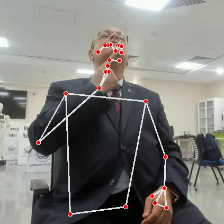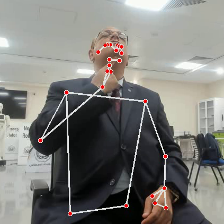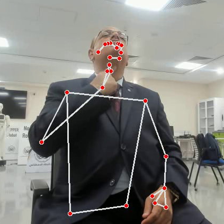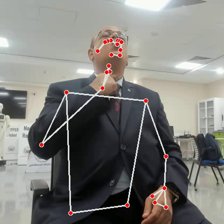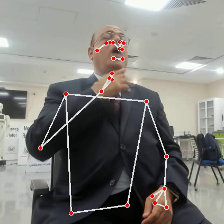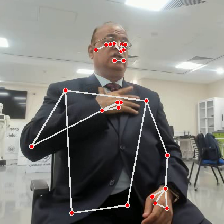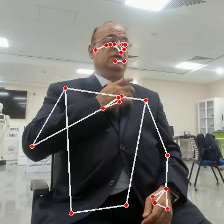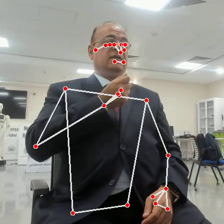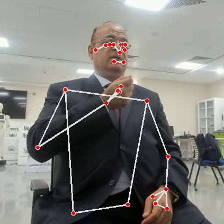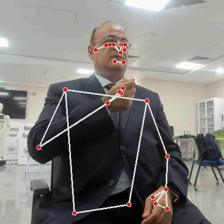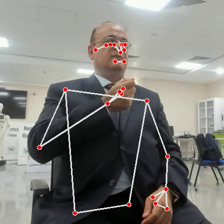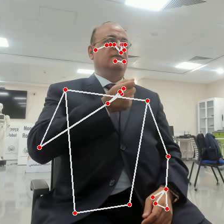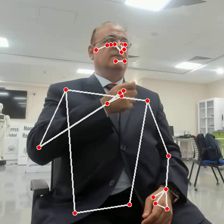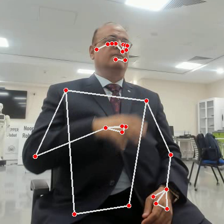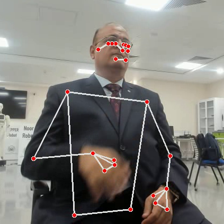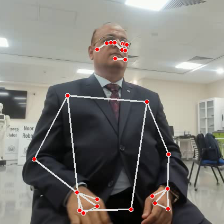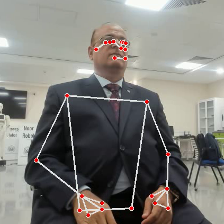whashny